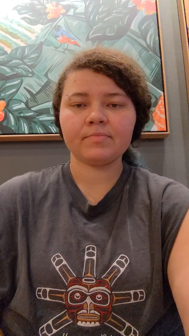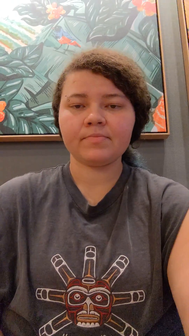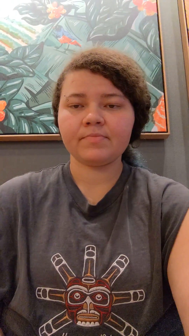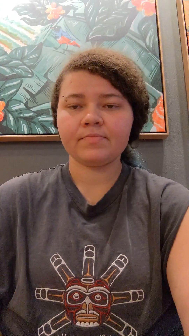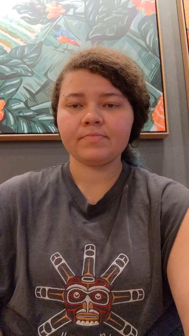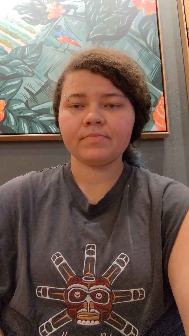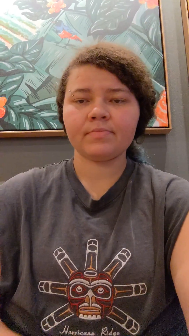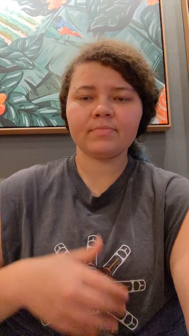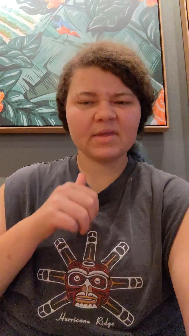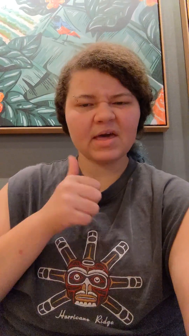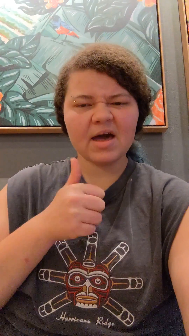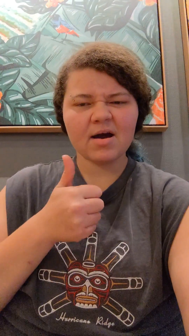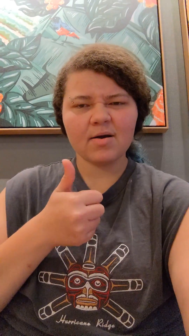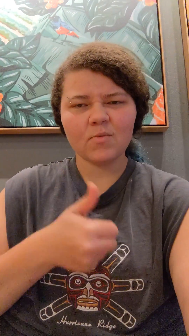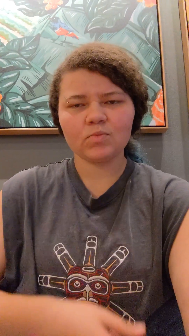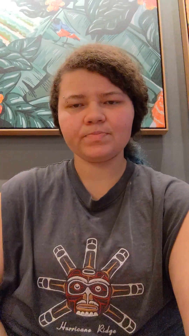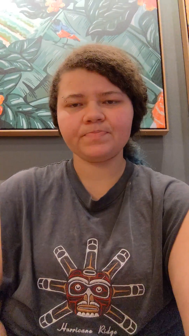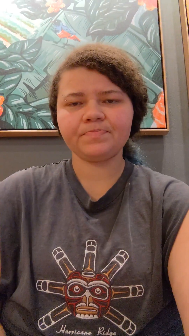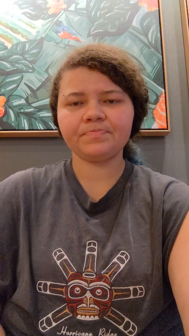how